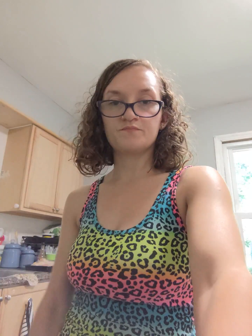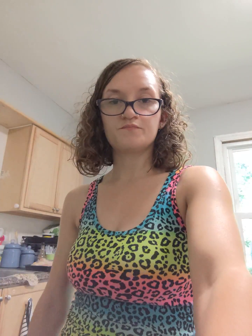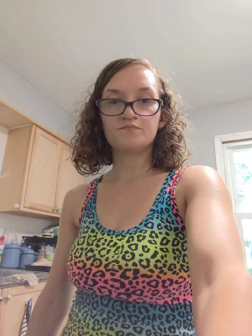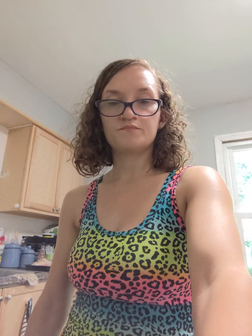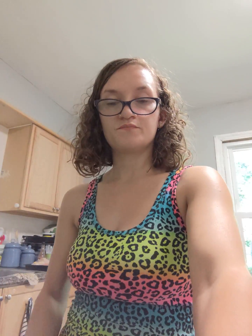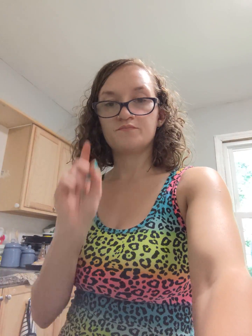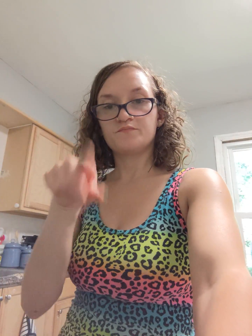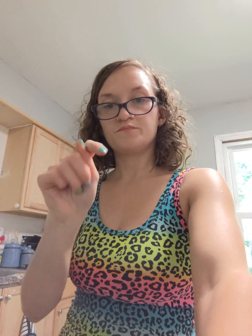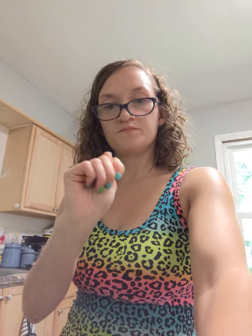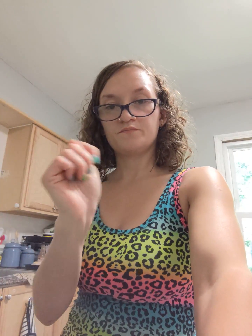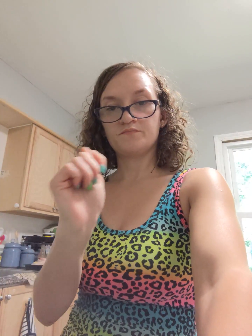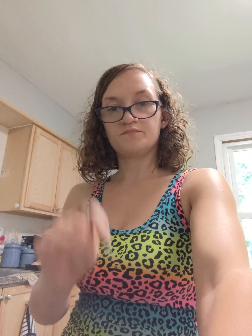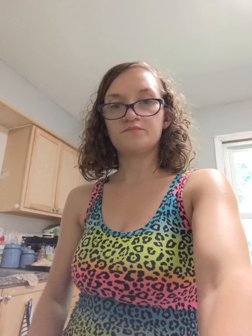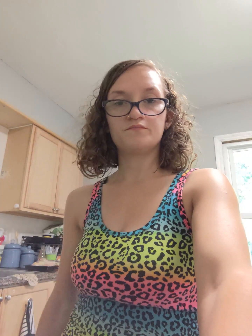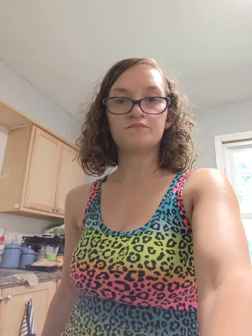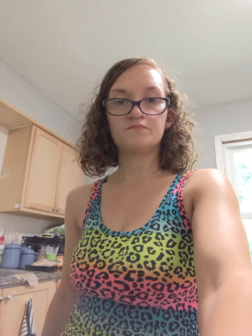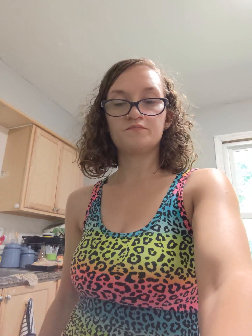go potty